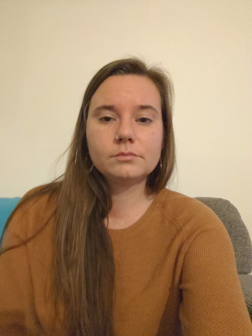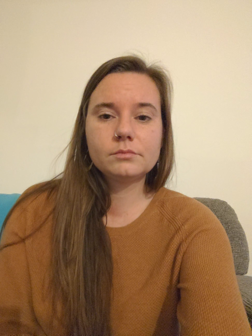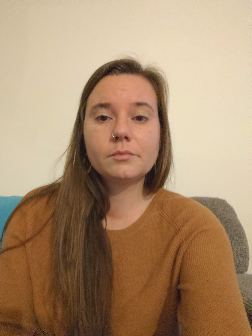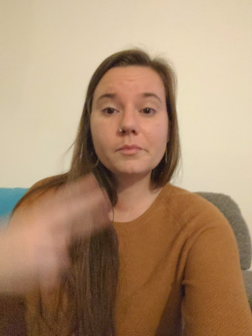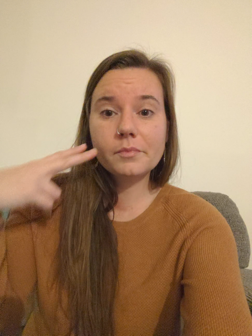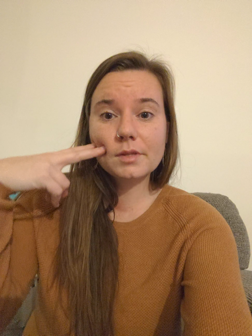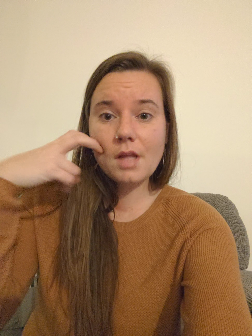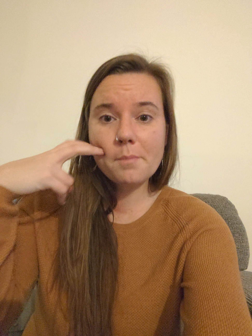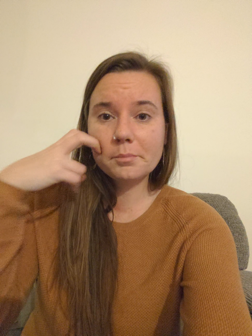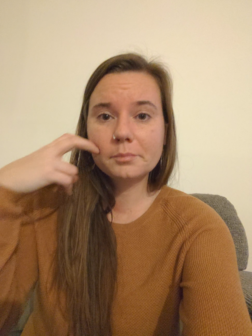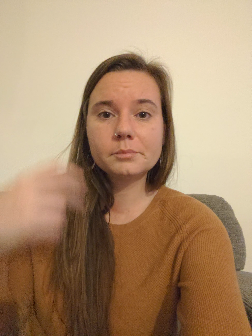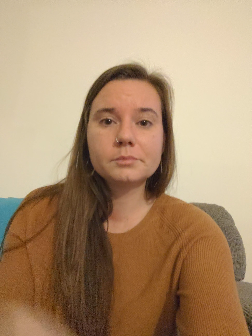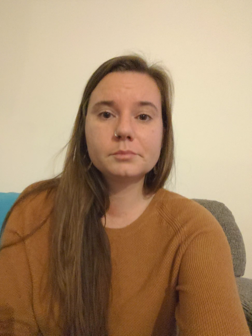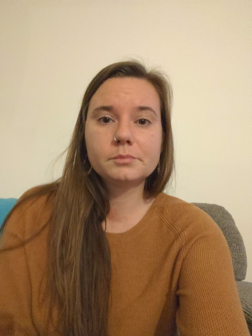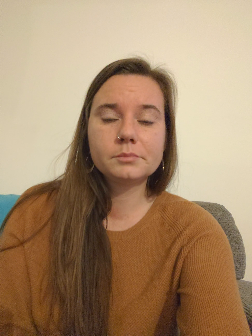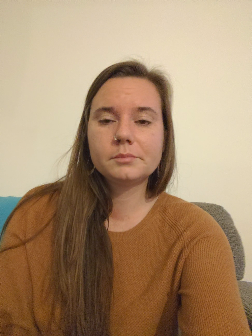gum